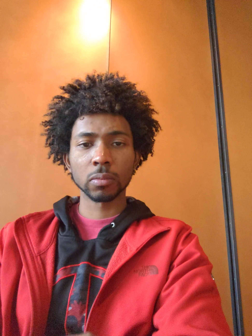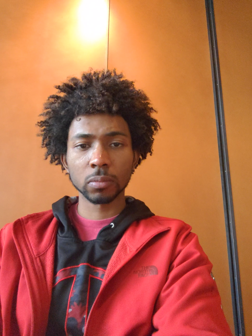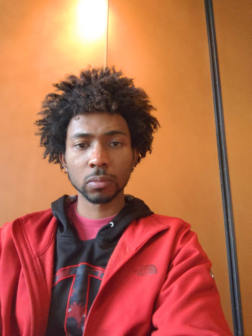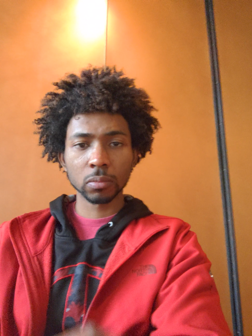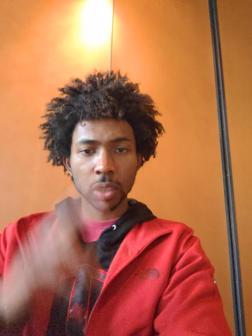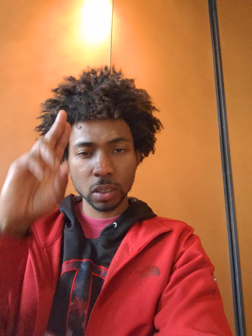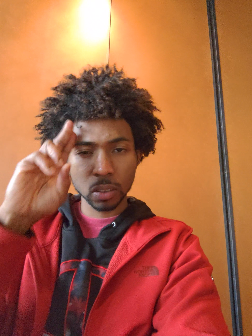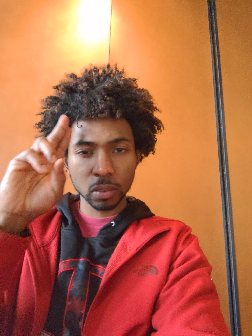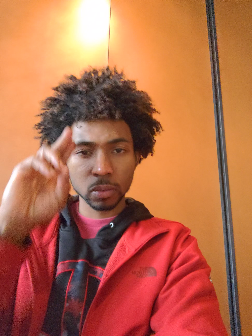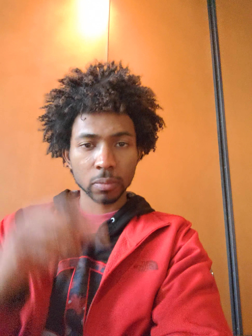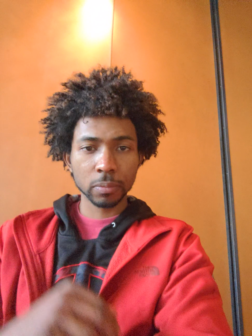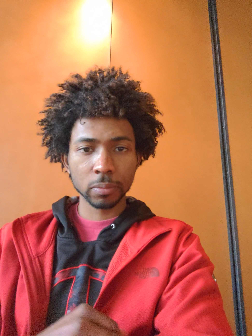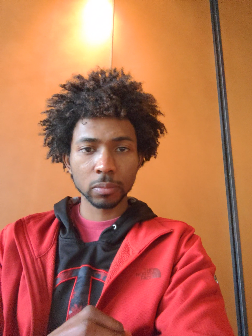uncle